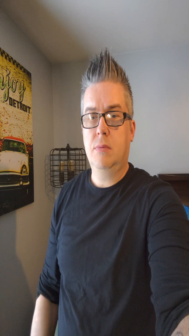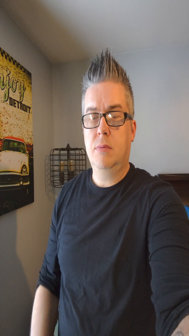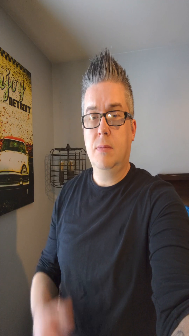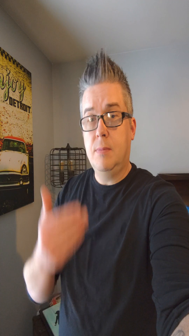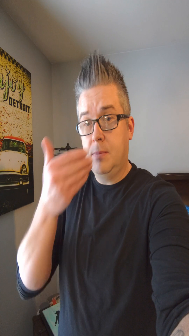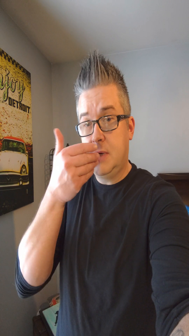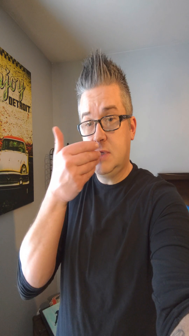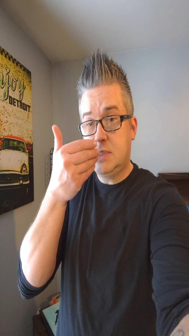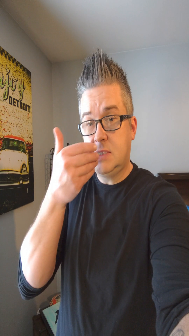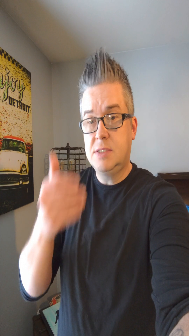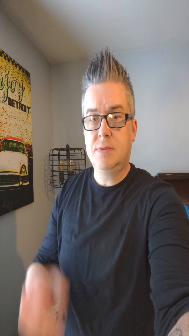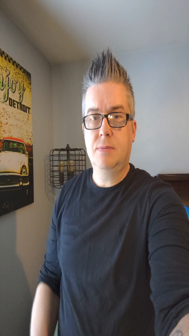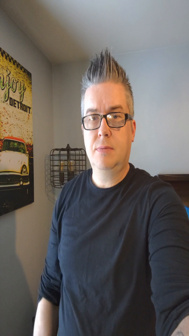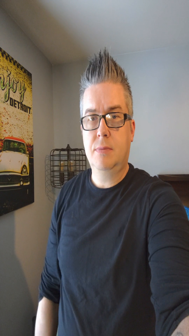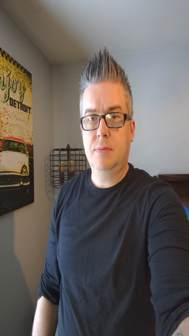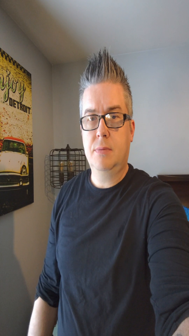pizza